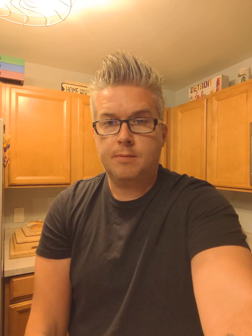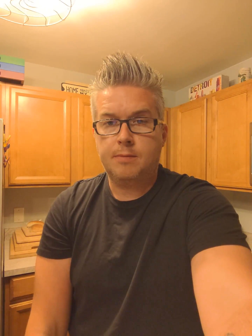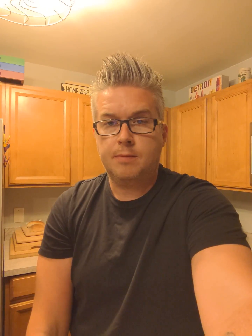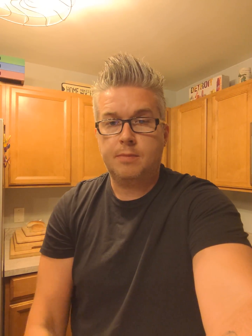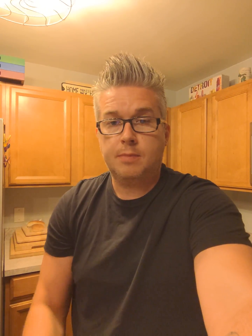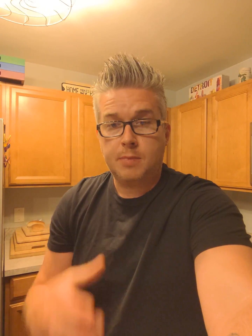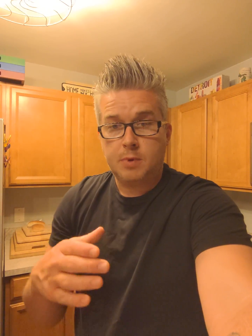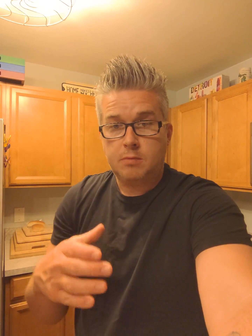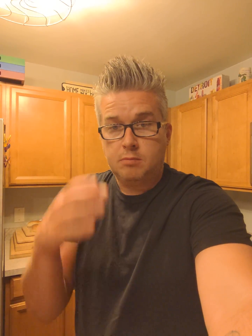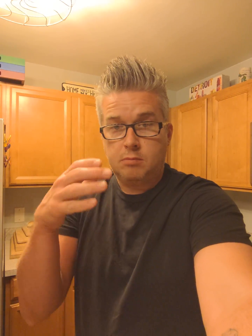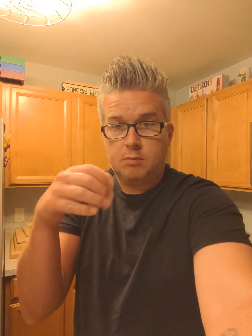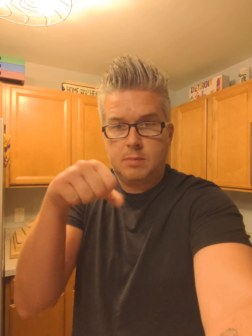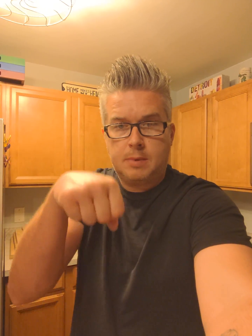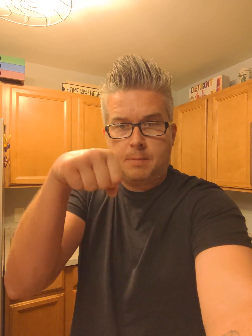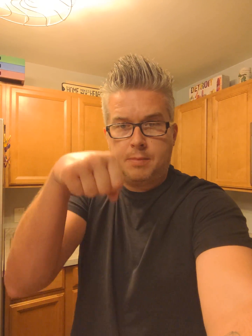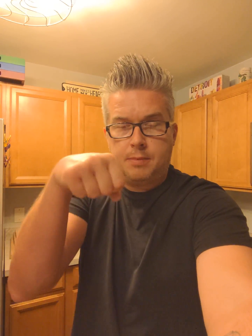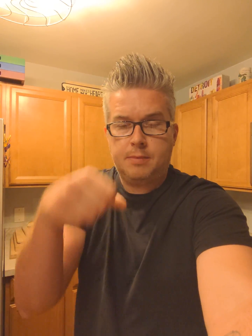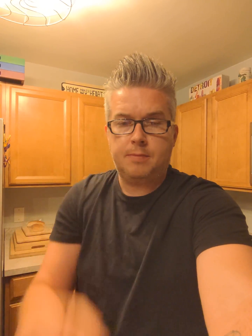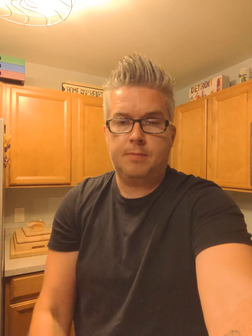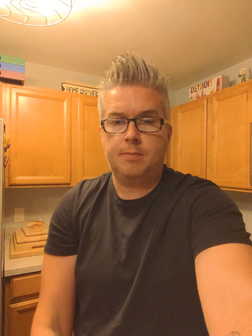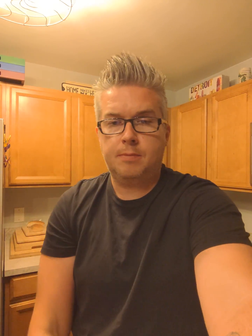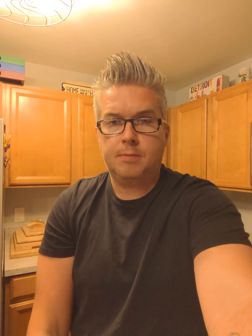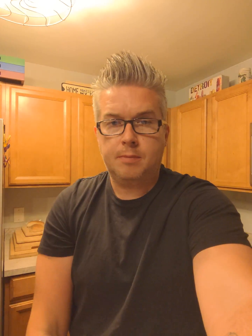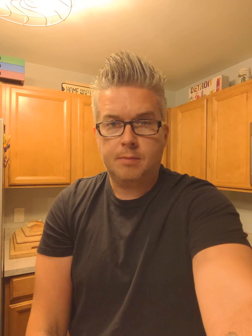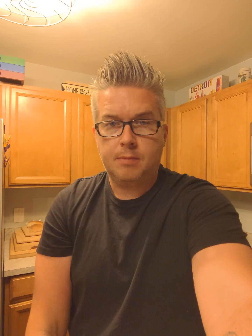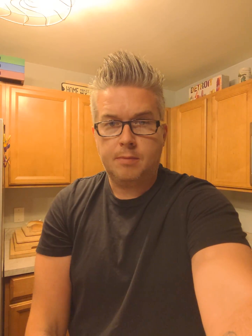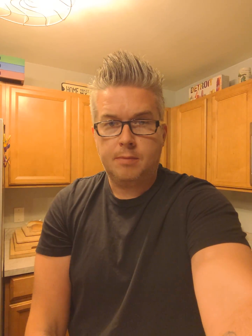bucket